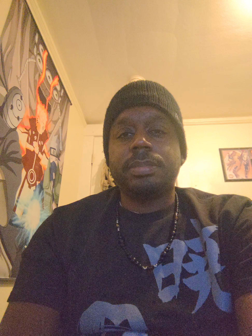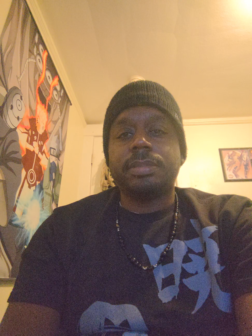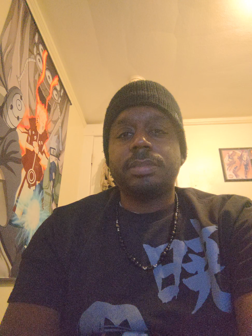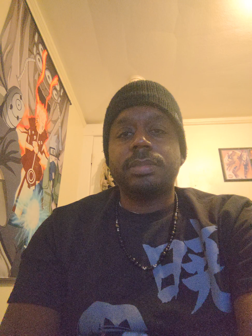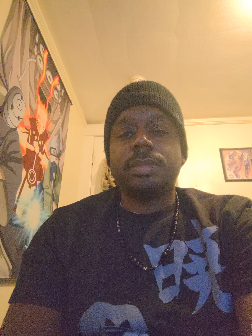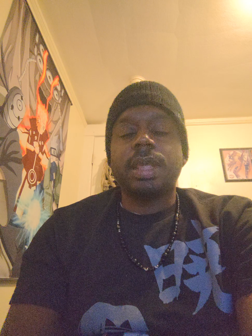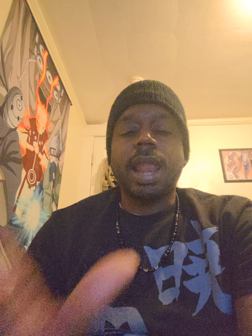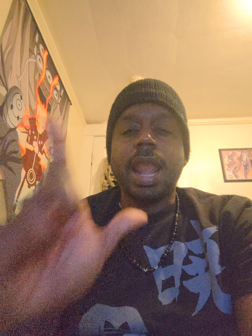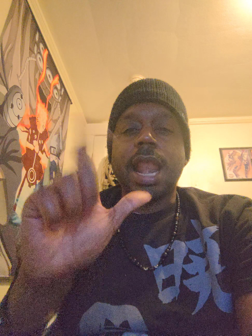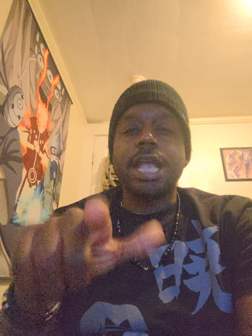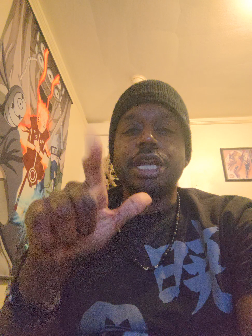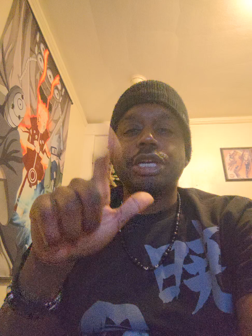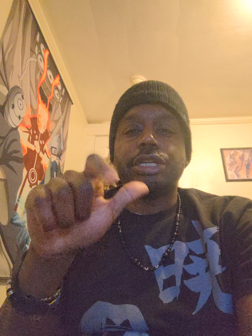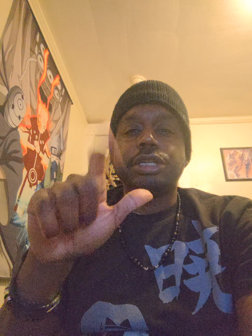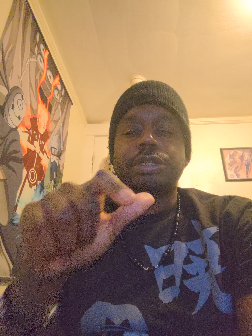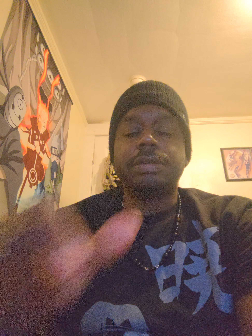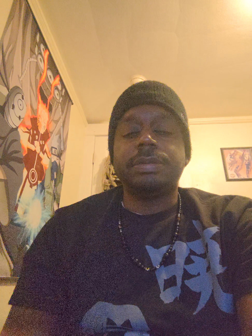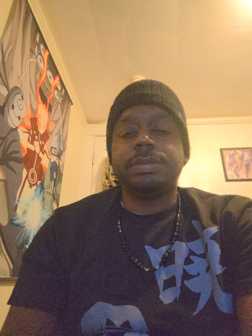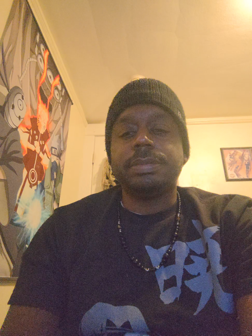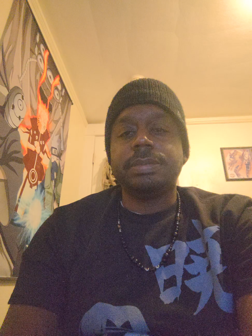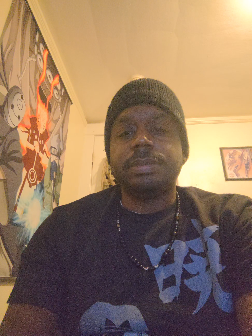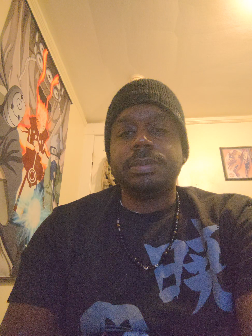later